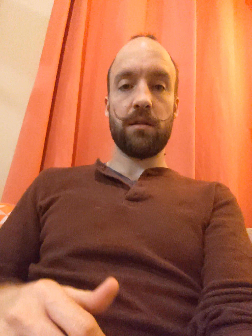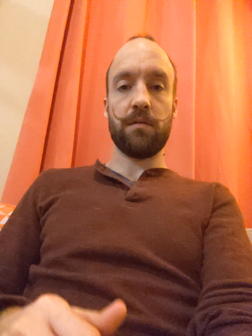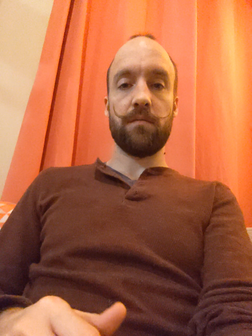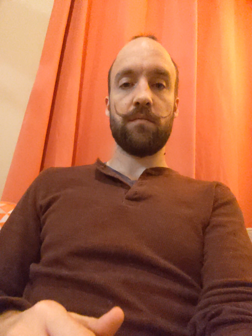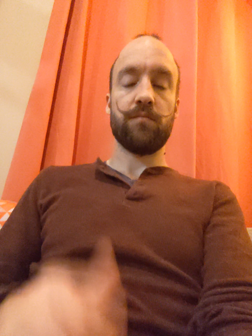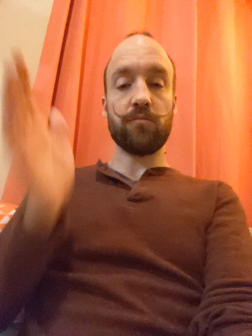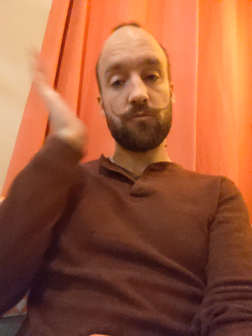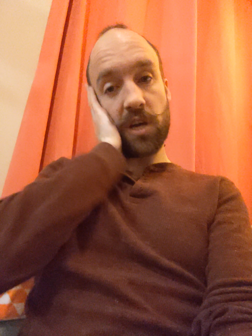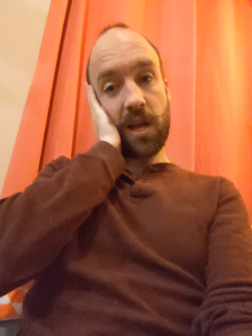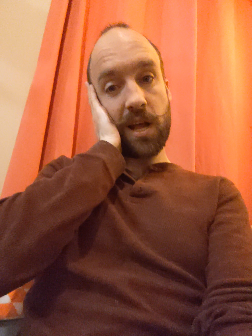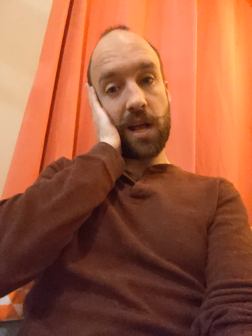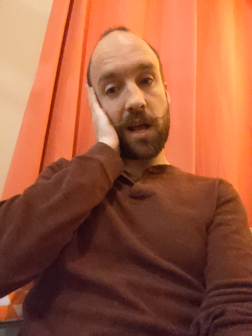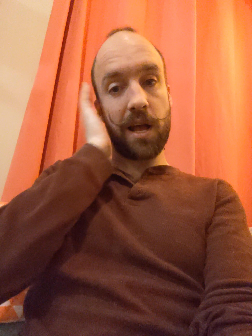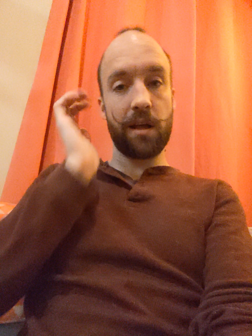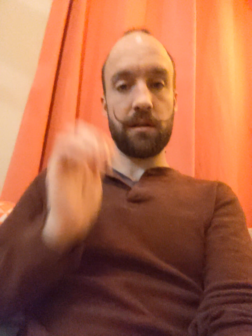bed